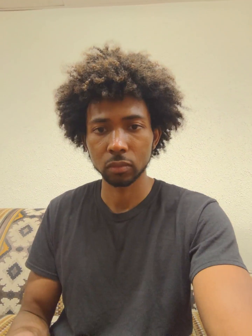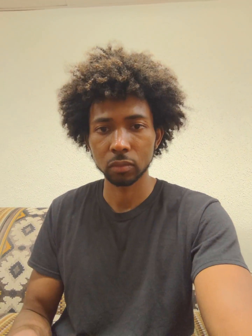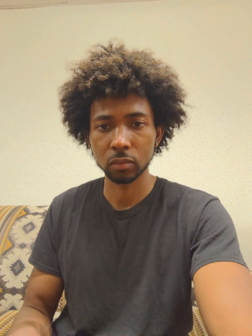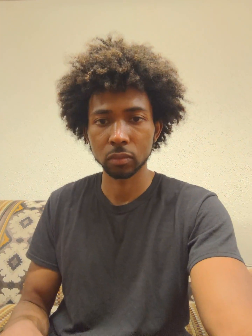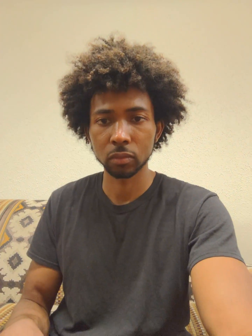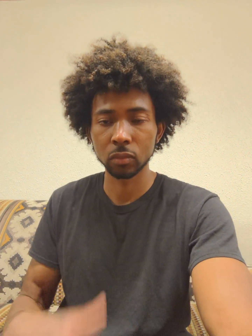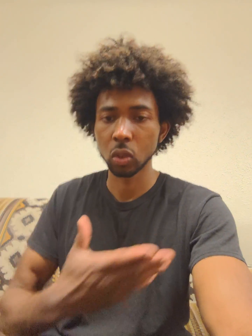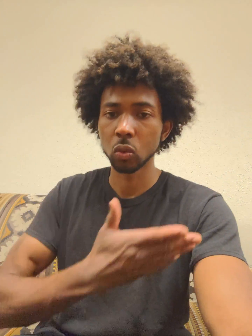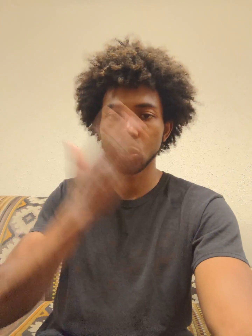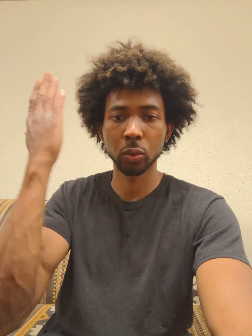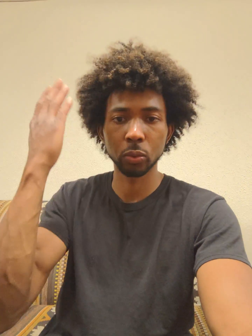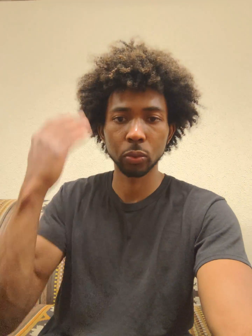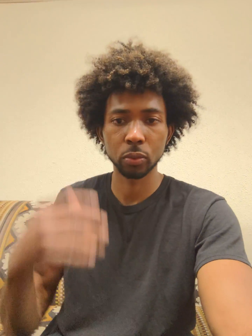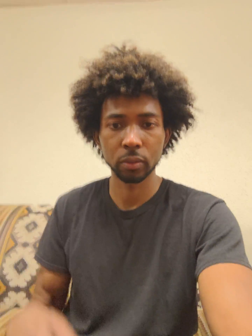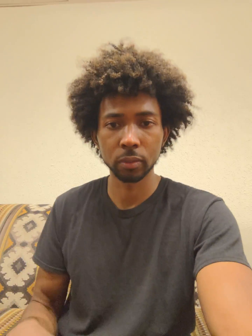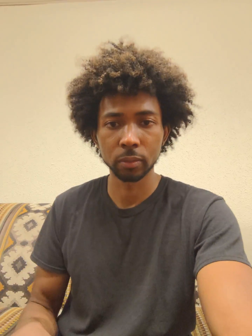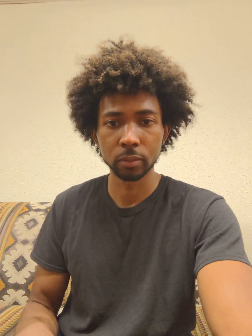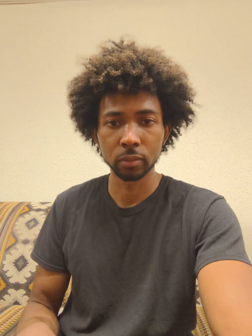all gone